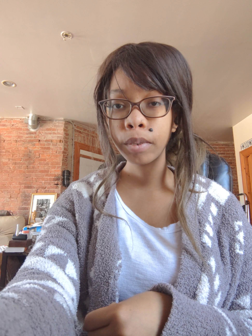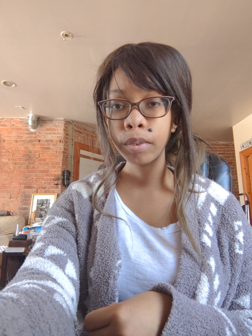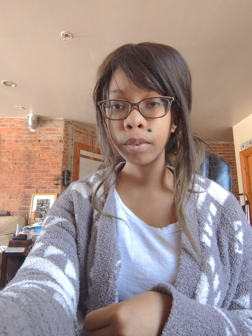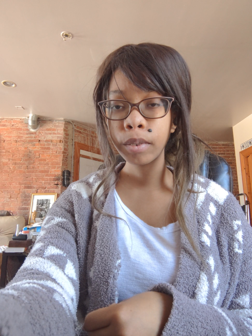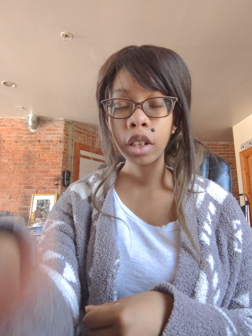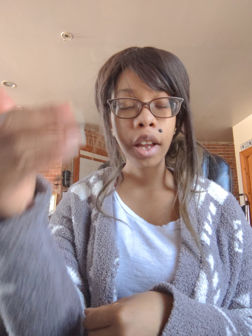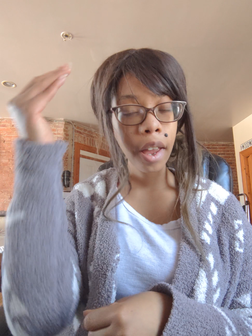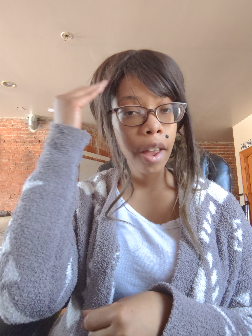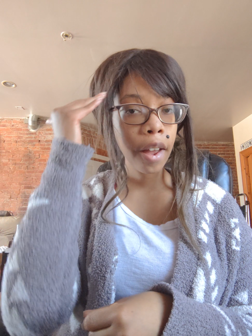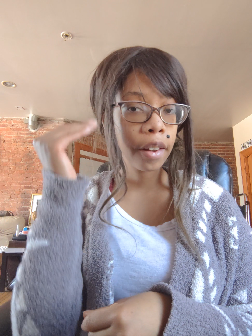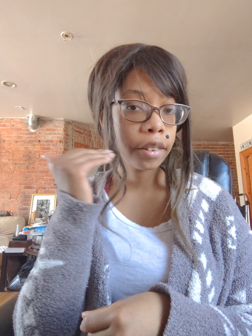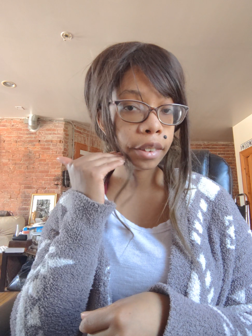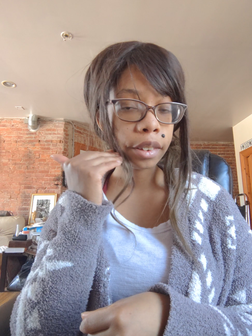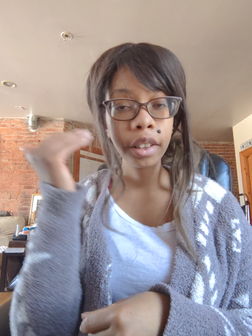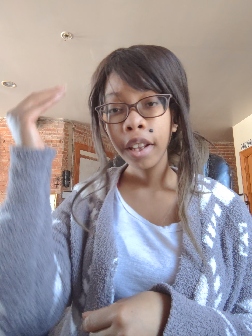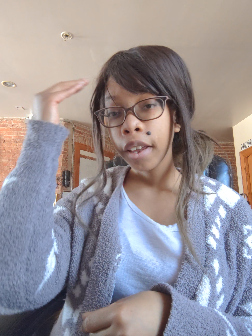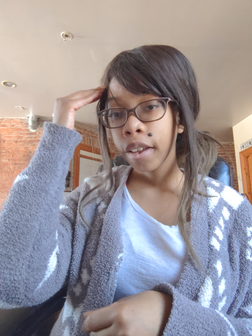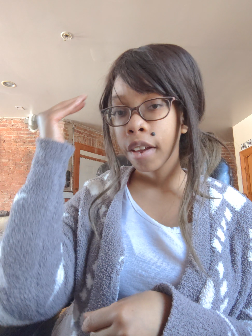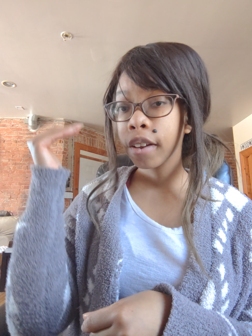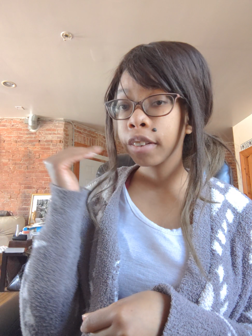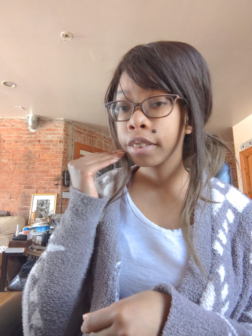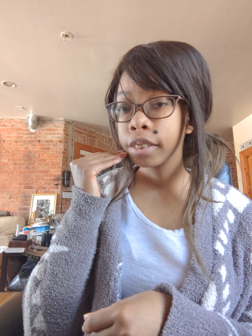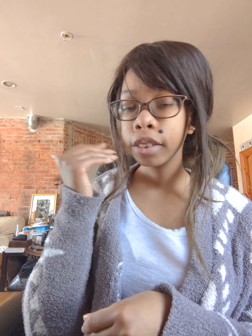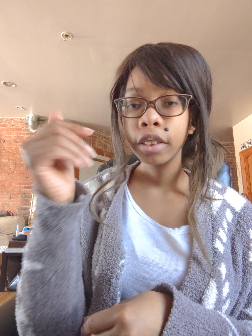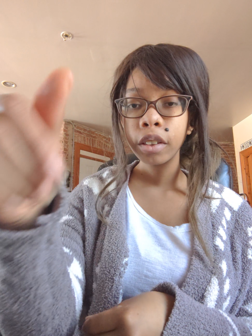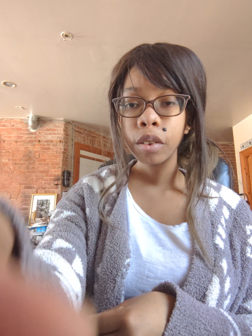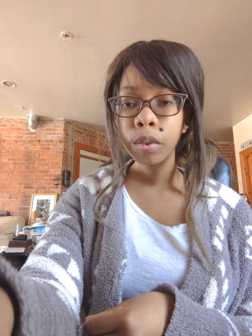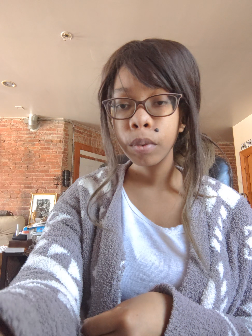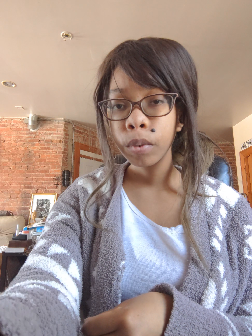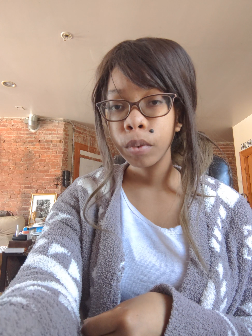head